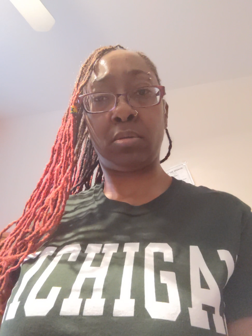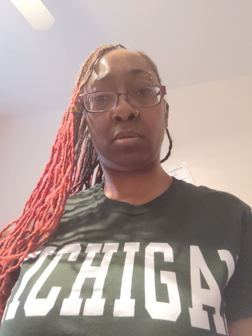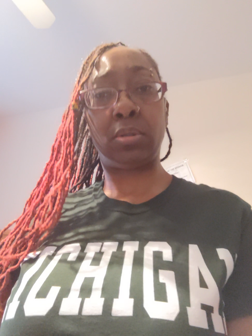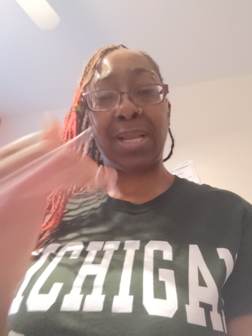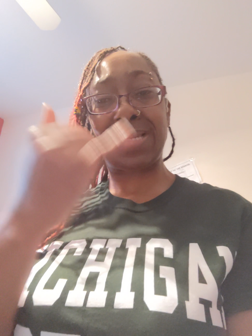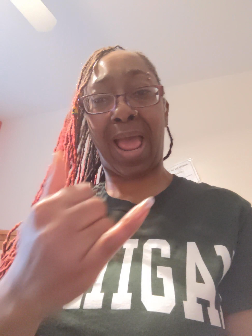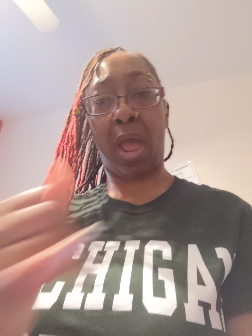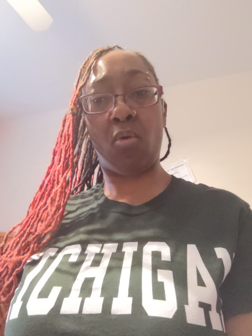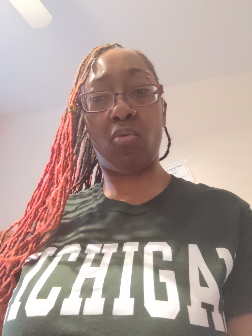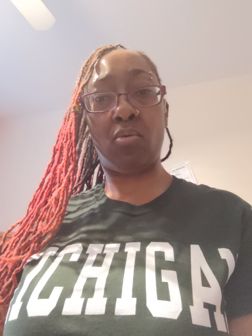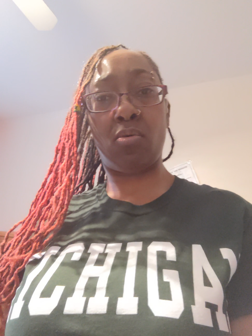now